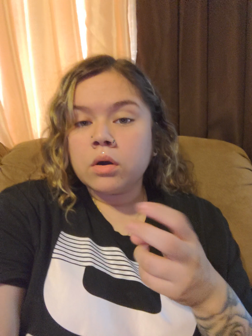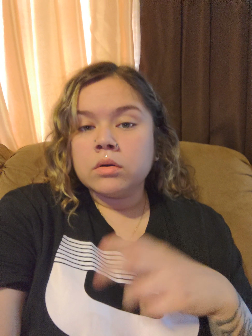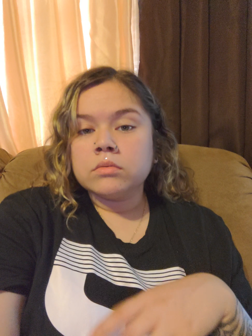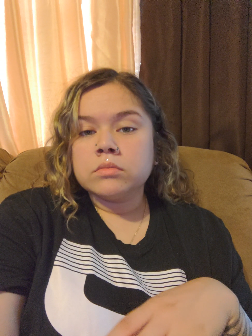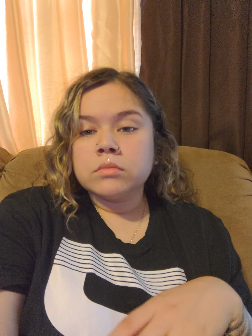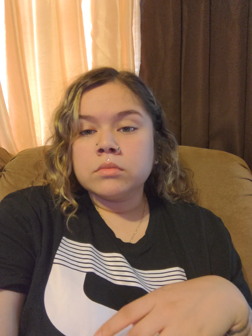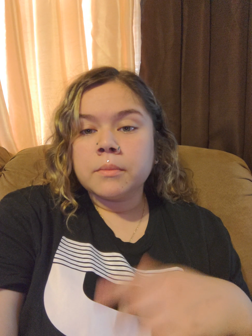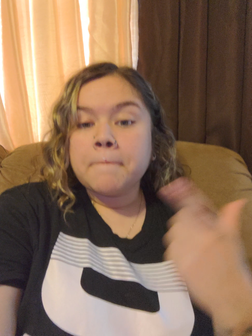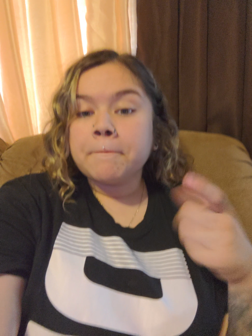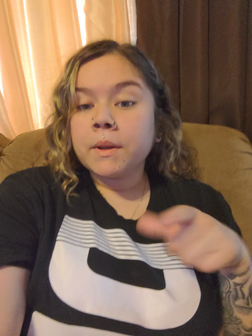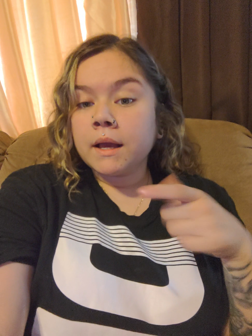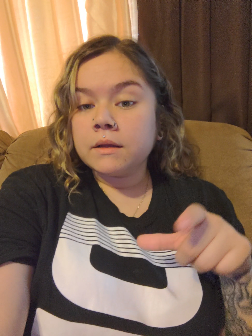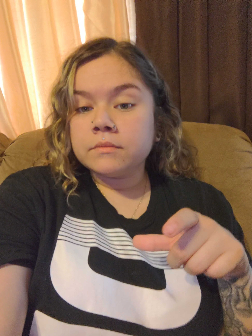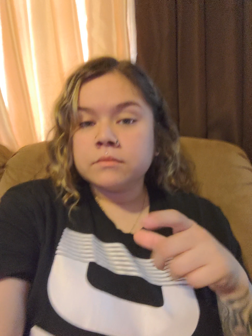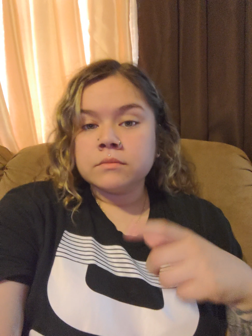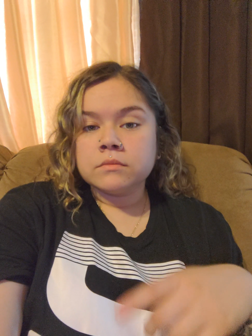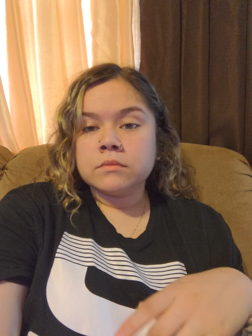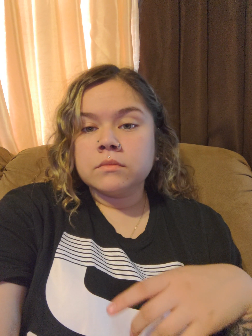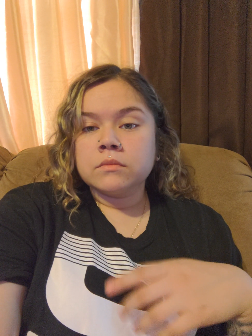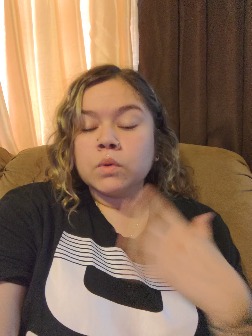plate